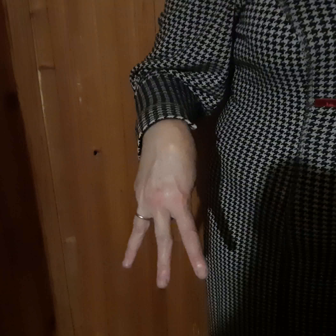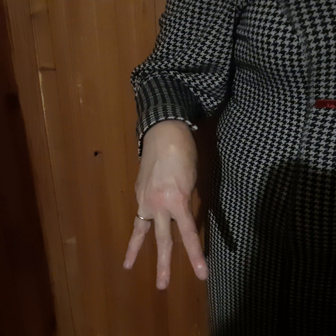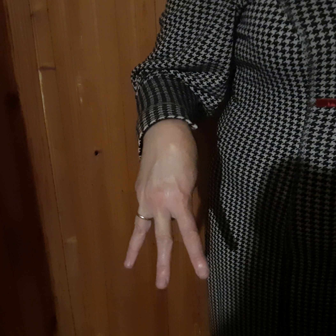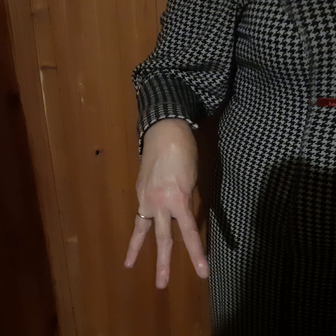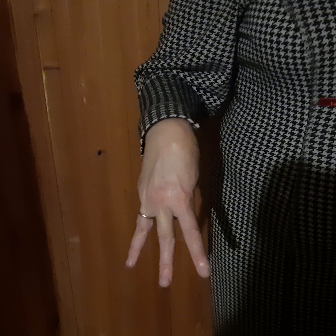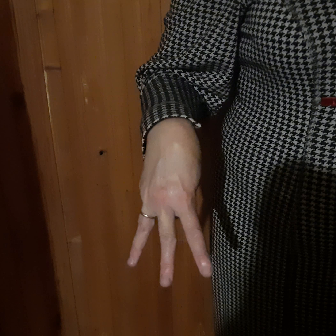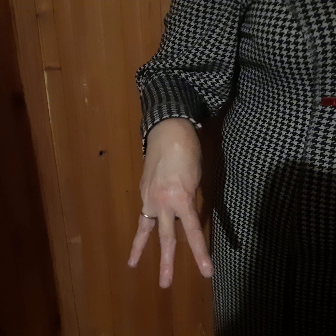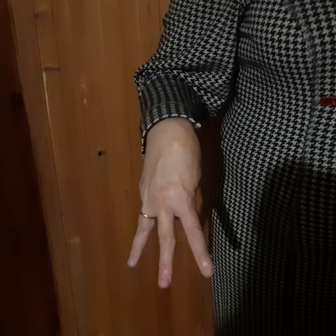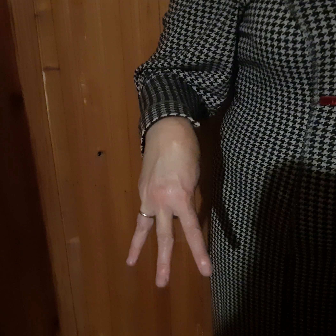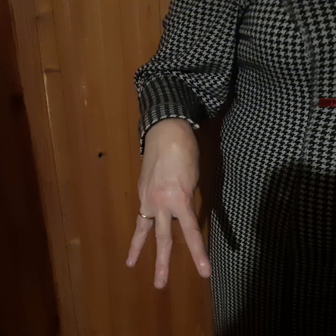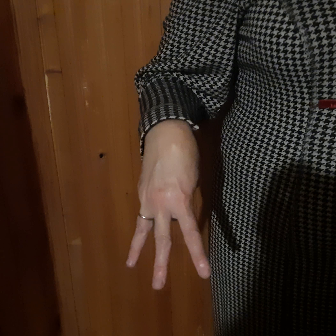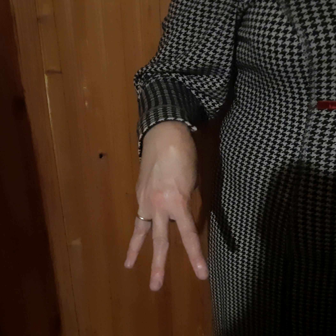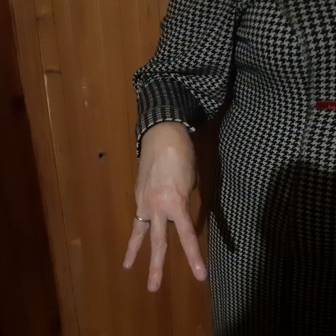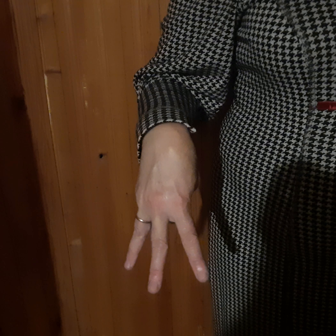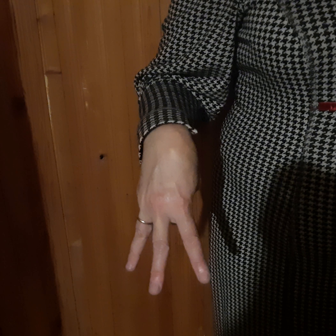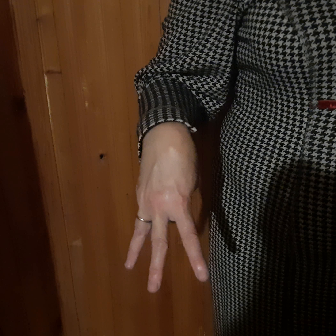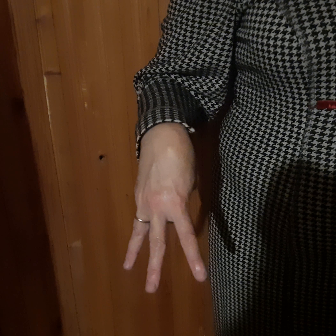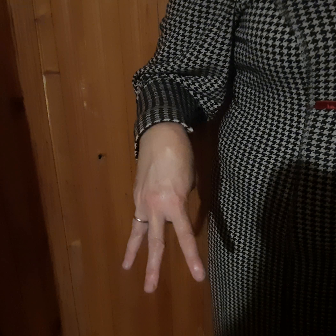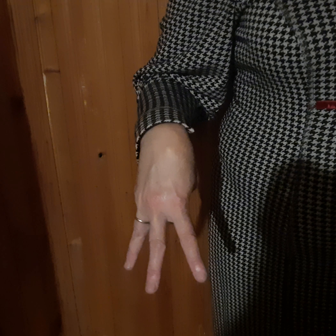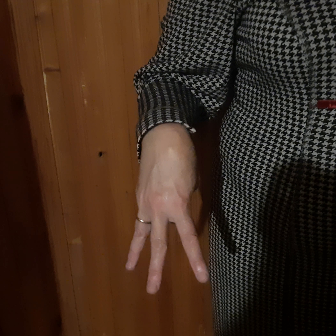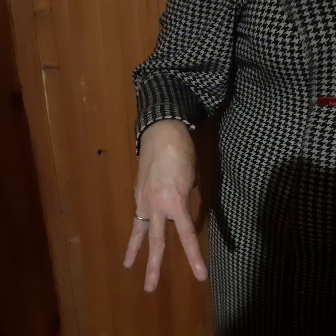М